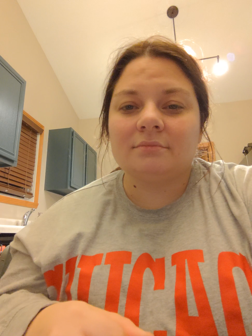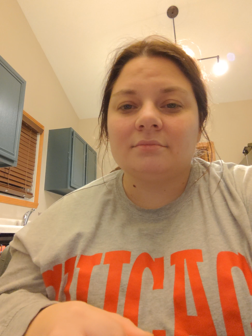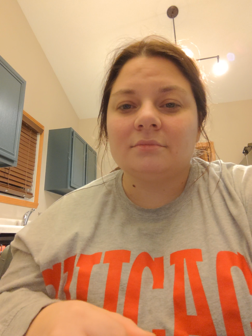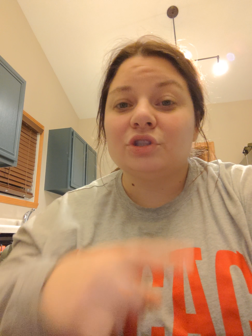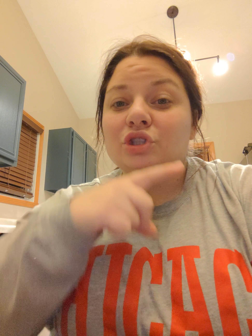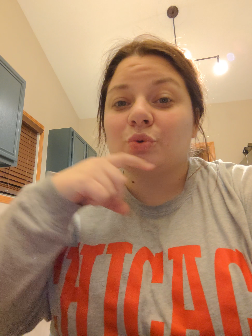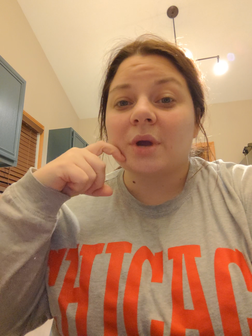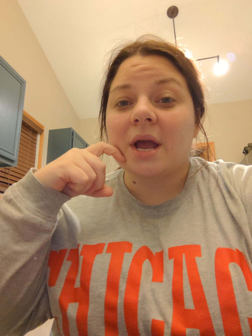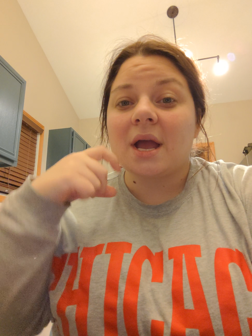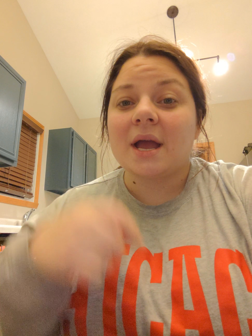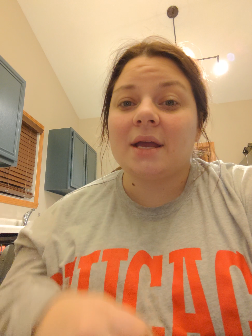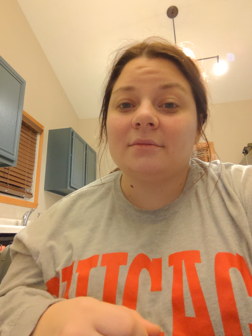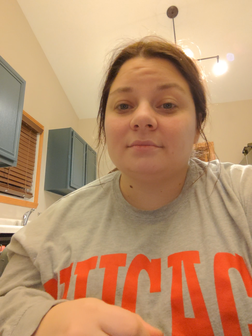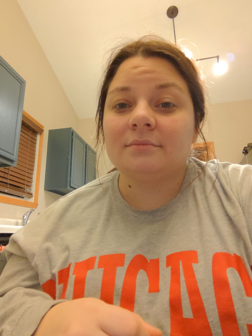dry